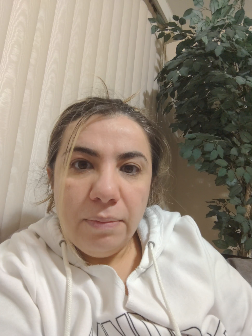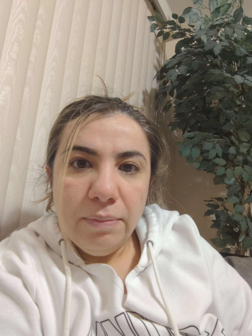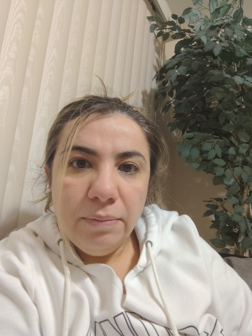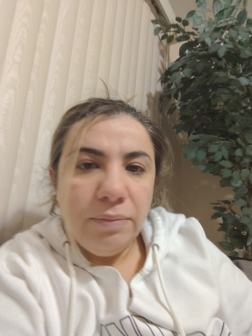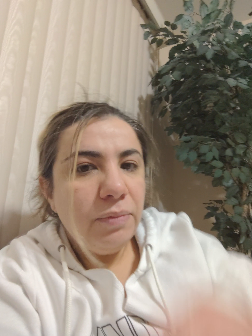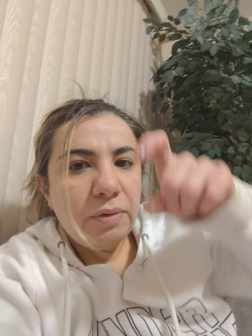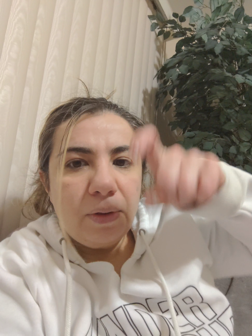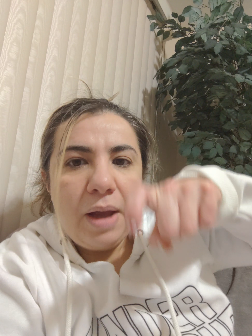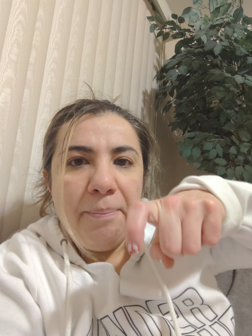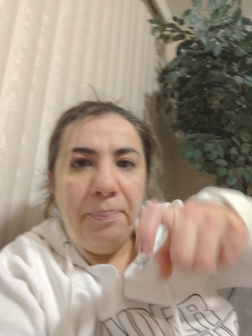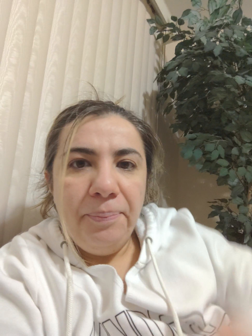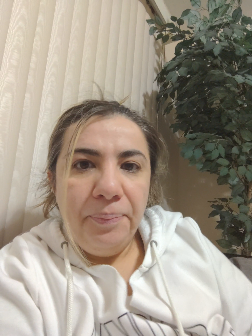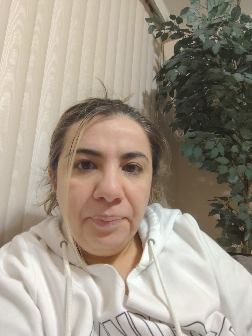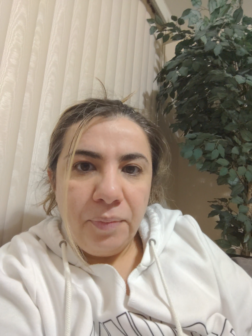time